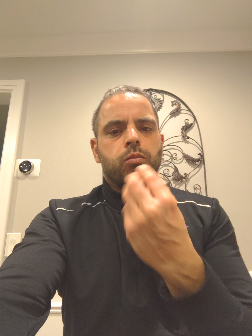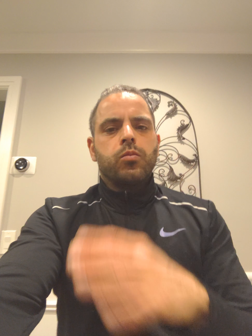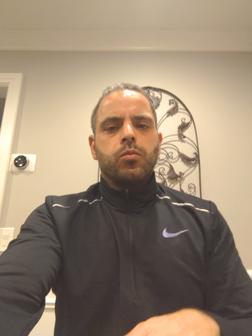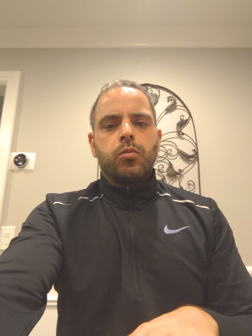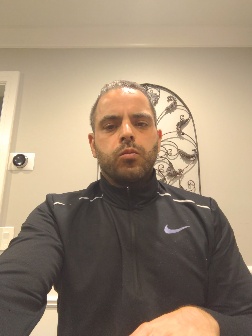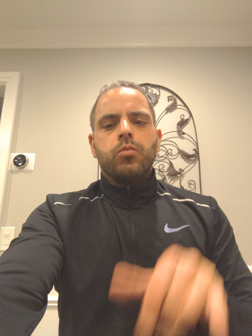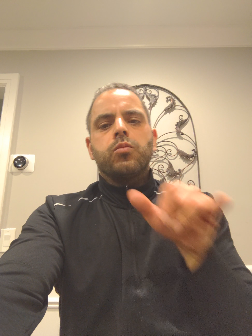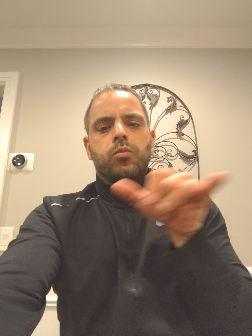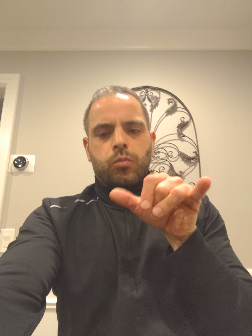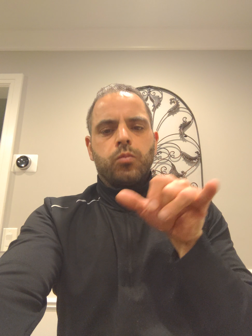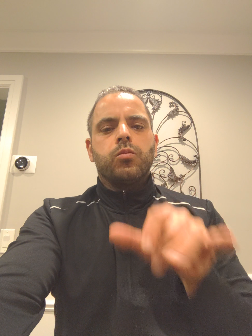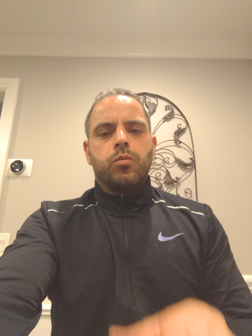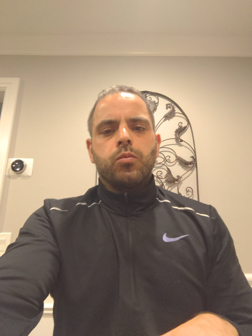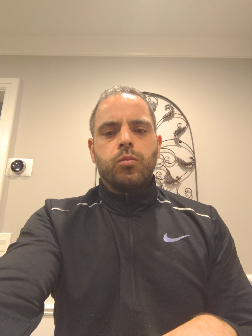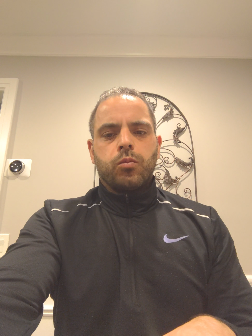same